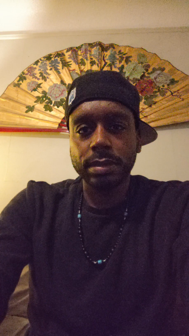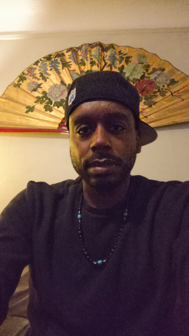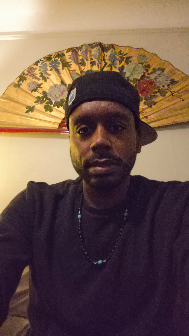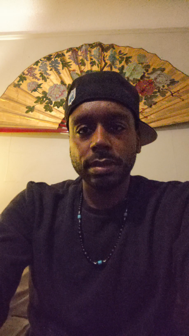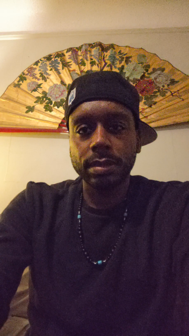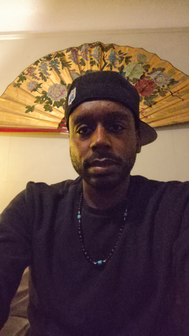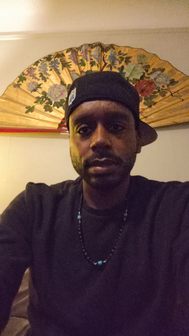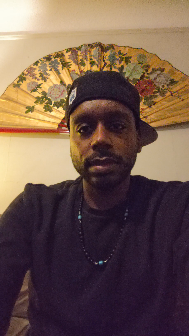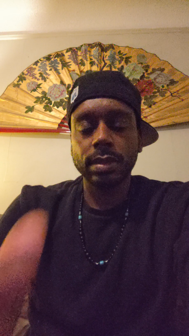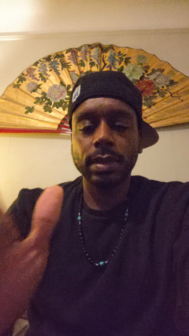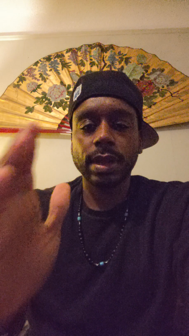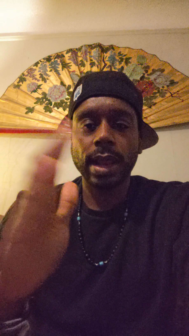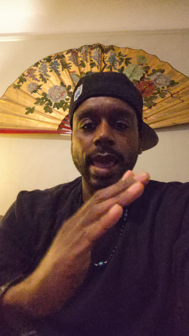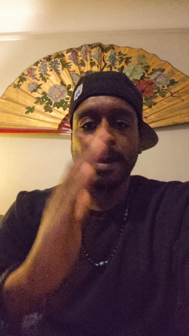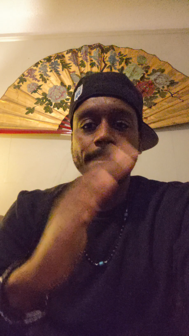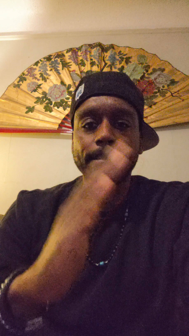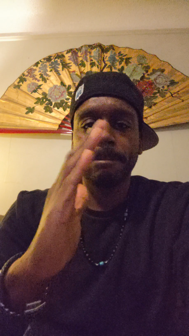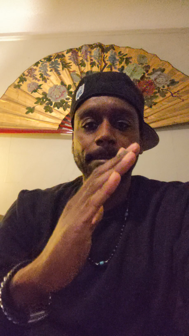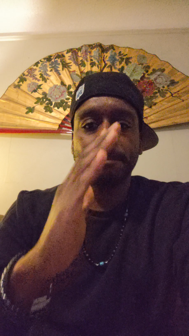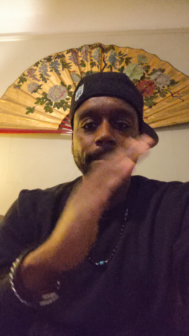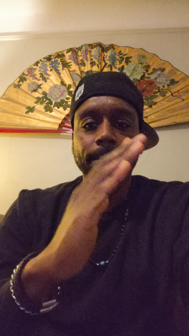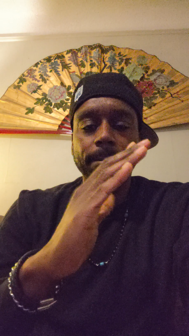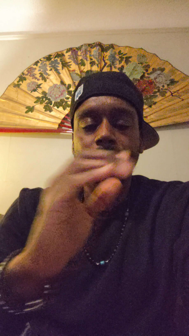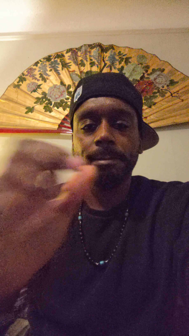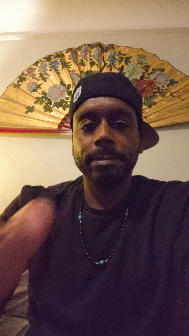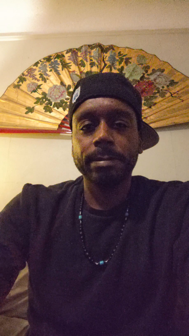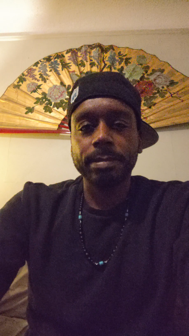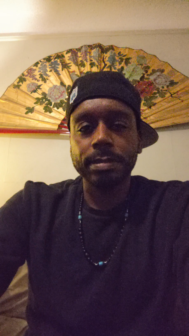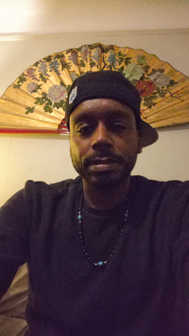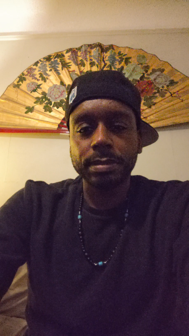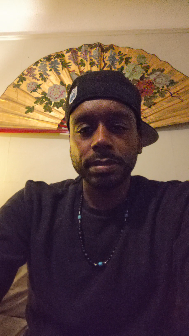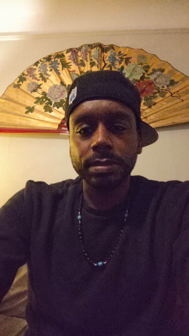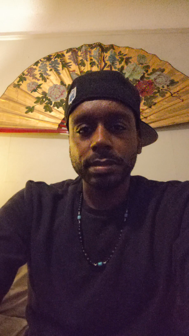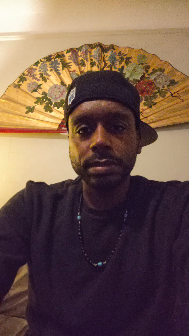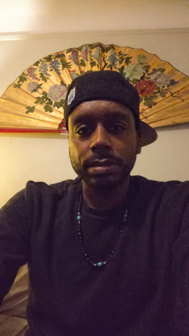clap